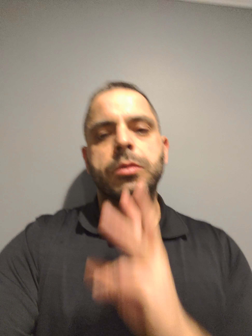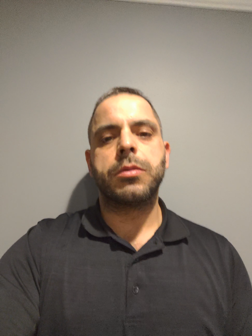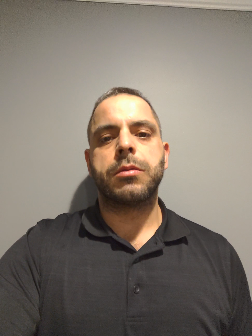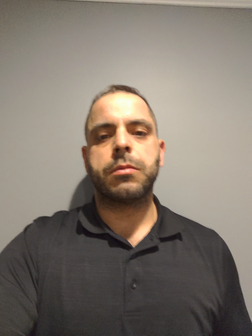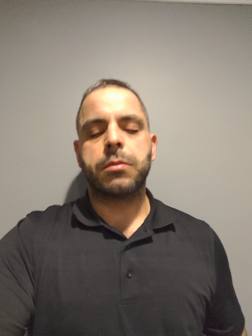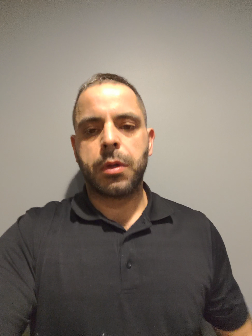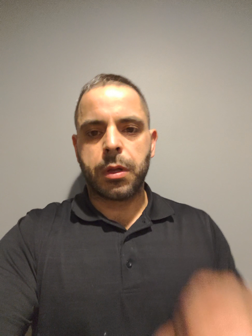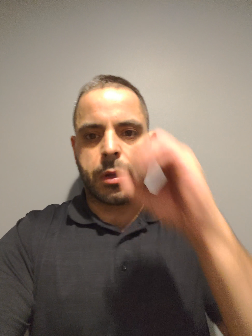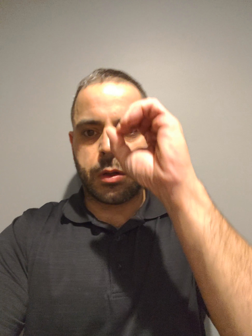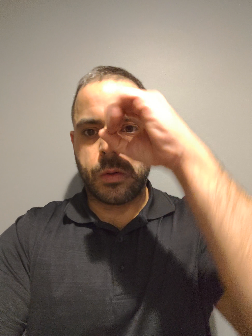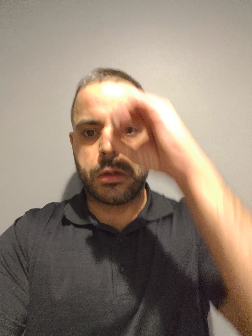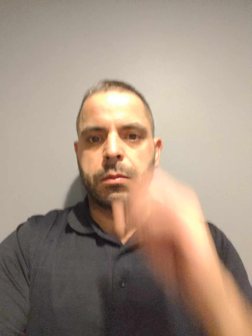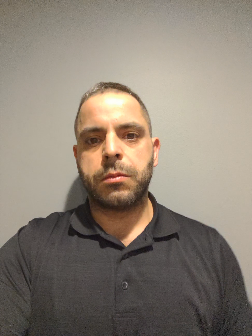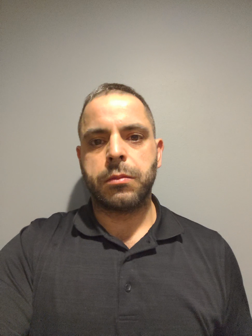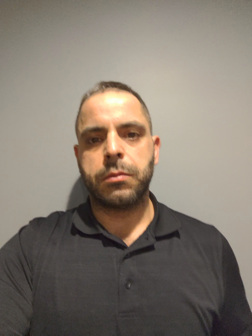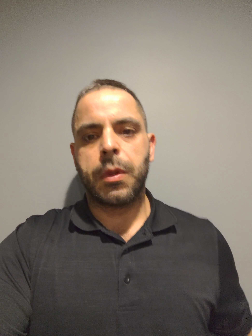owl